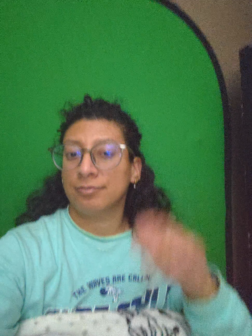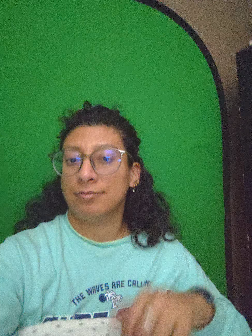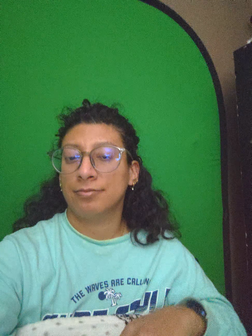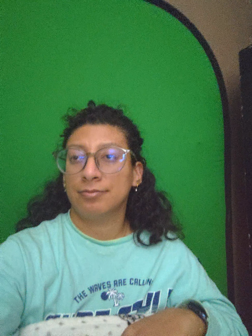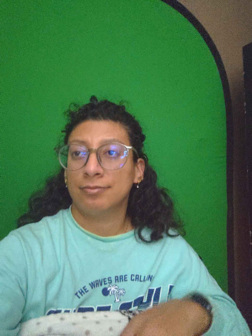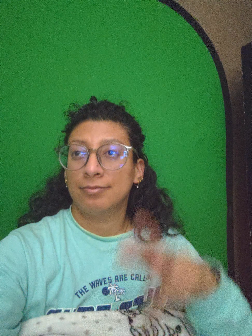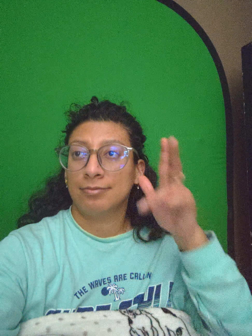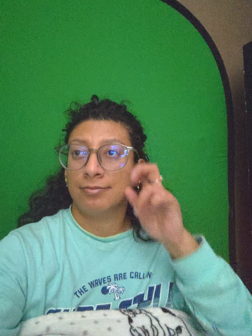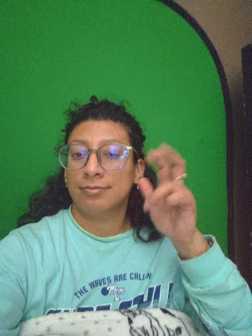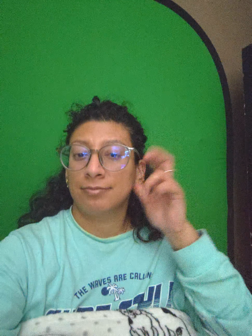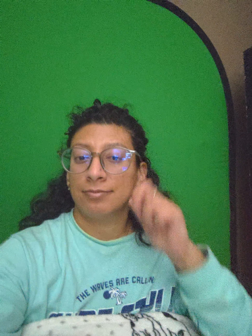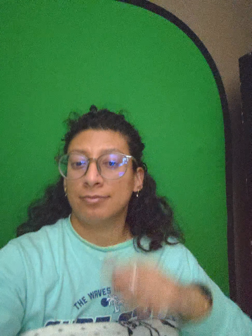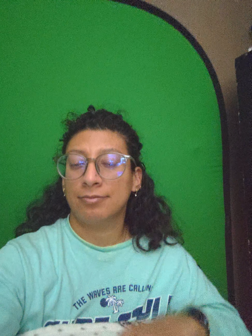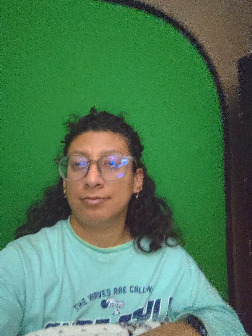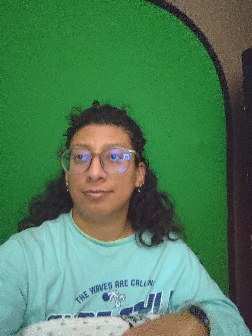hear